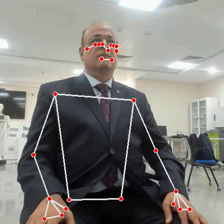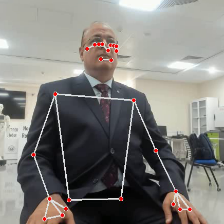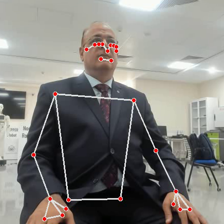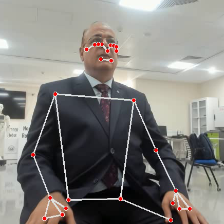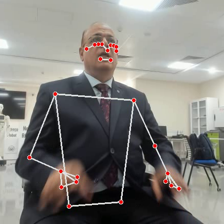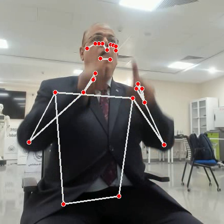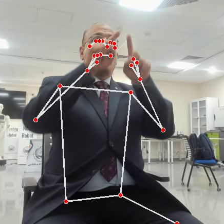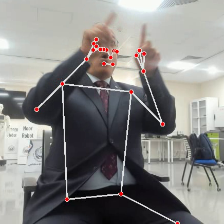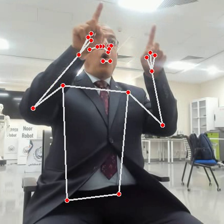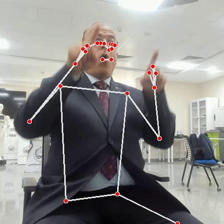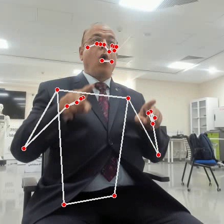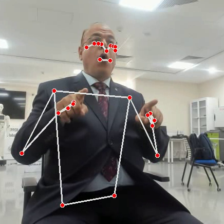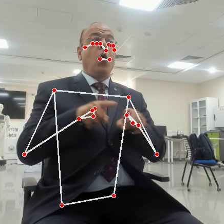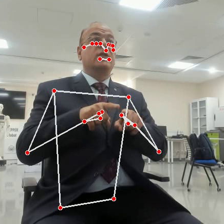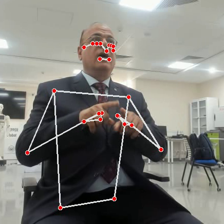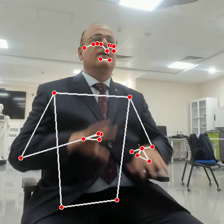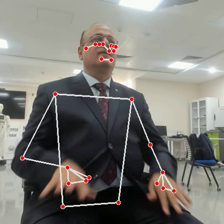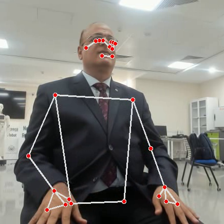oda